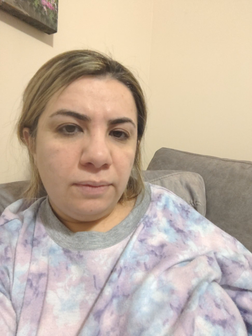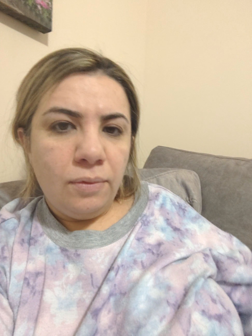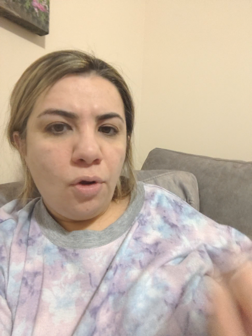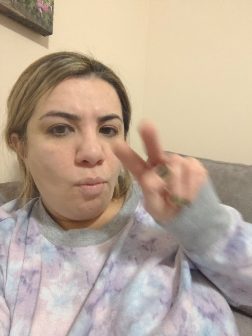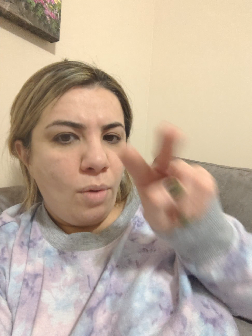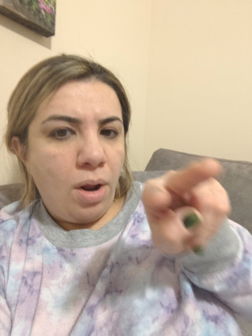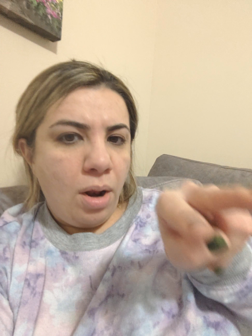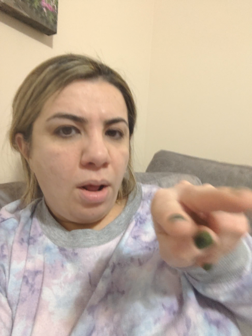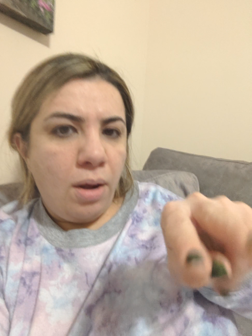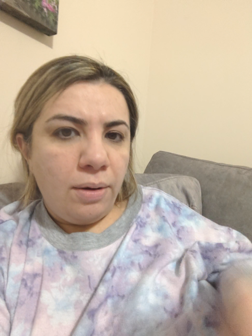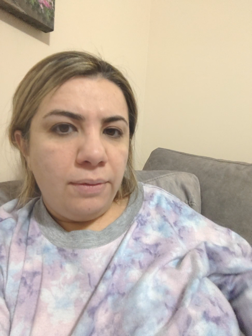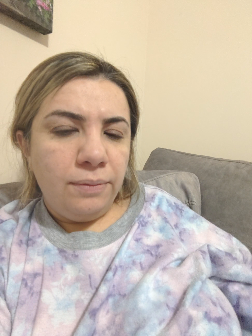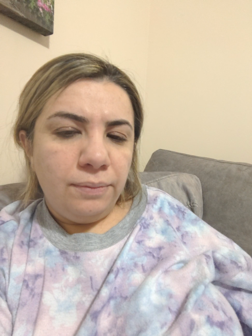look